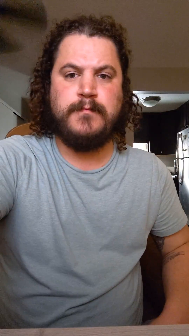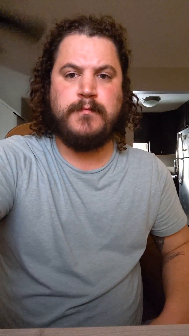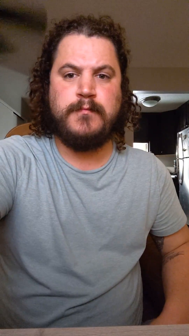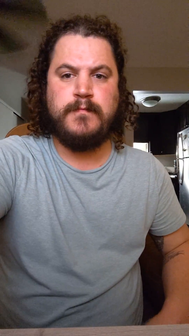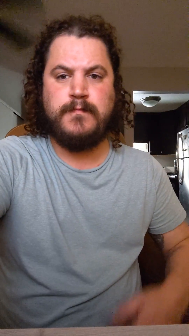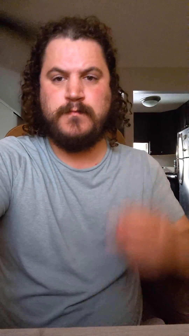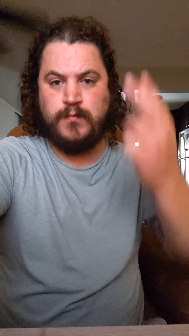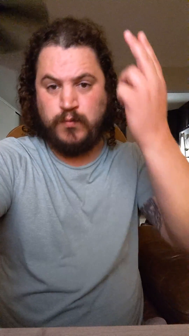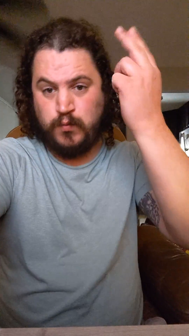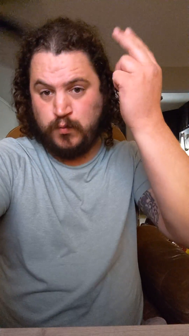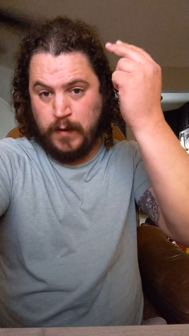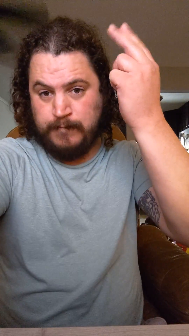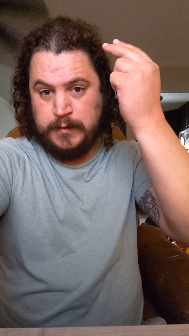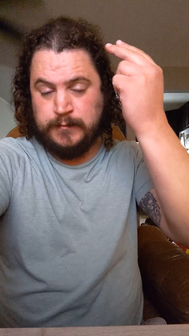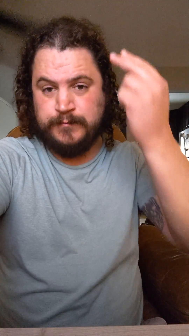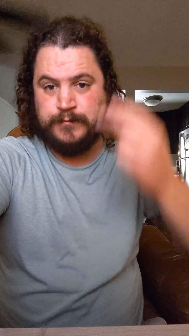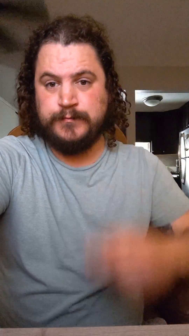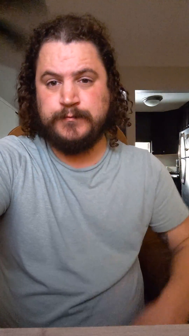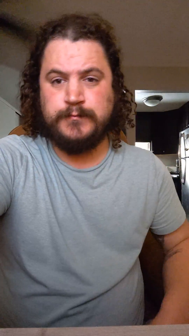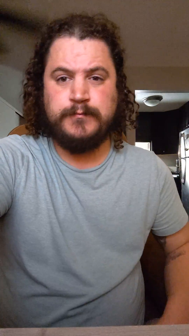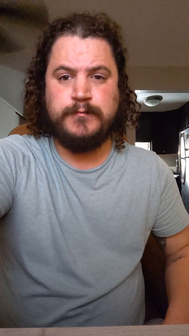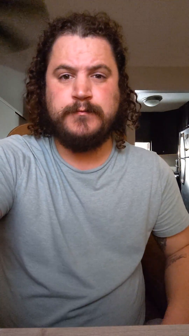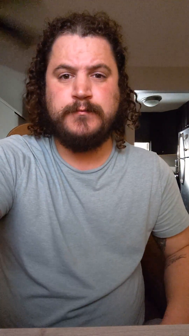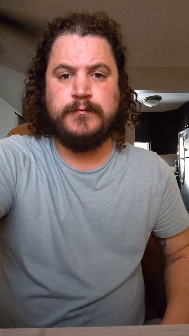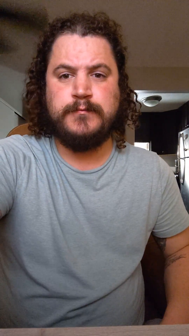rabbit